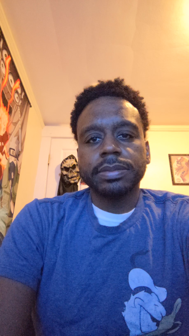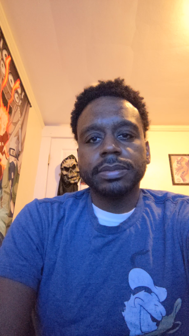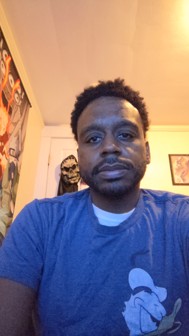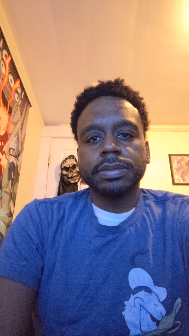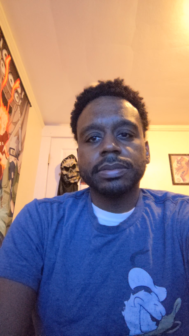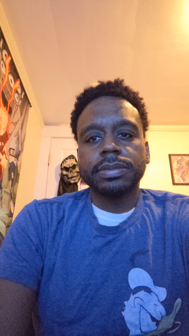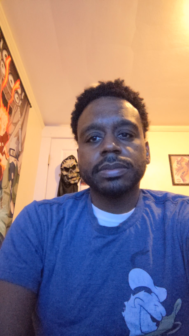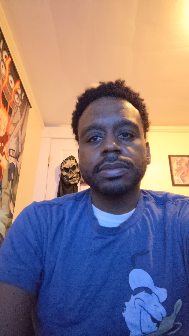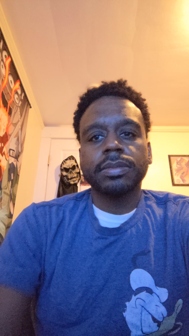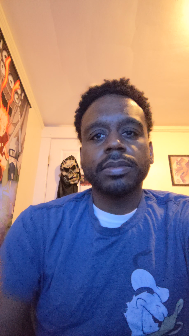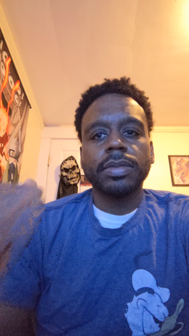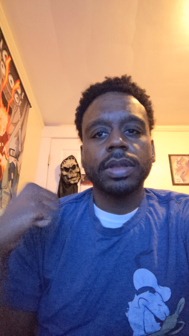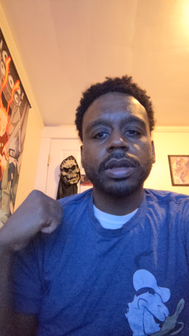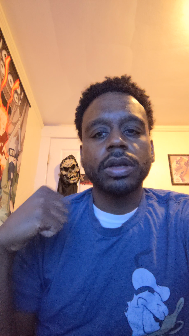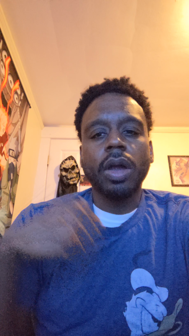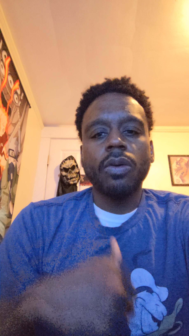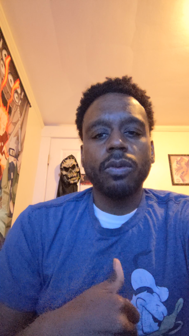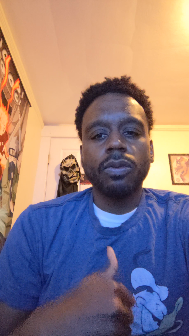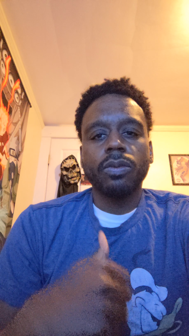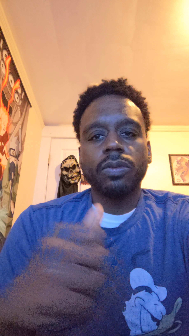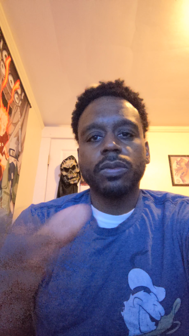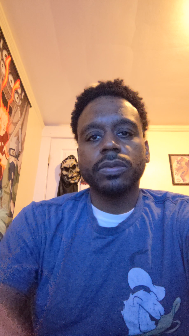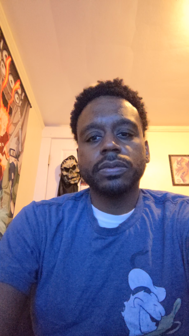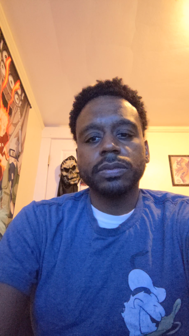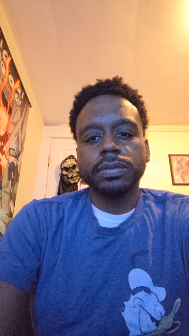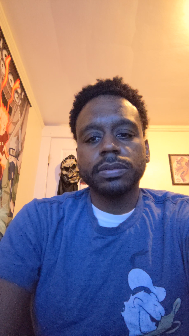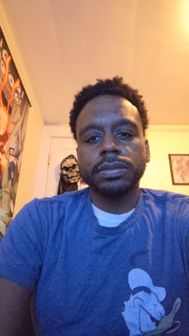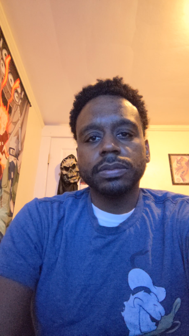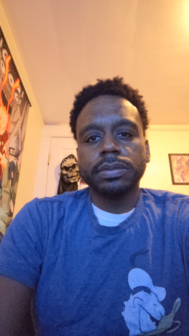coats